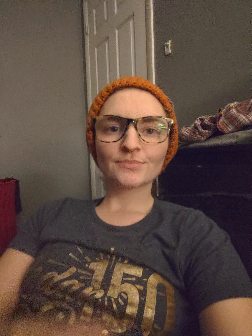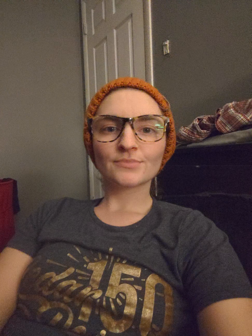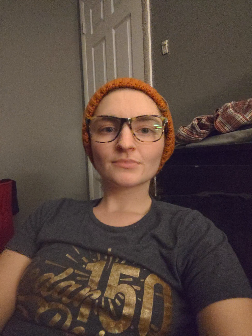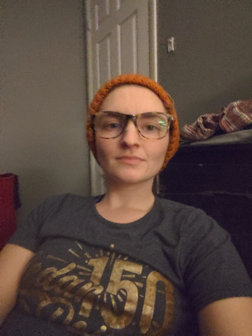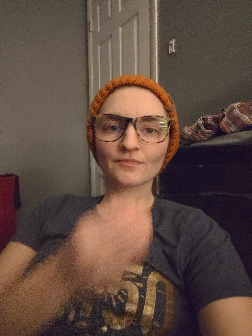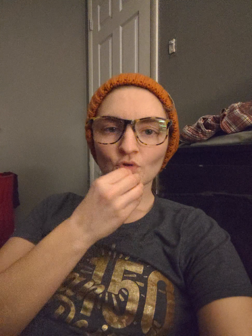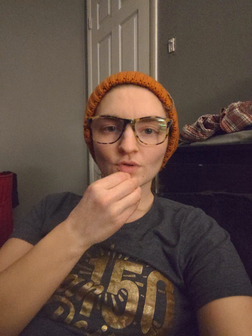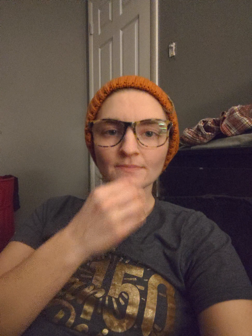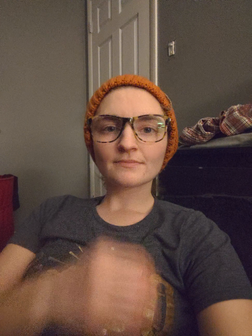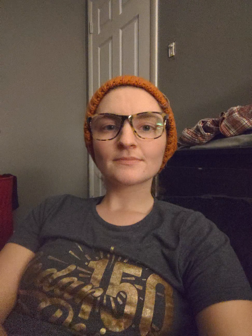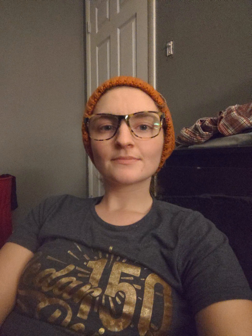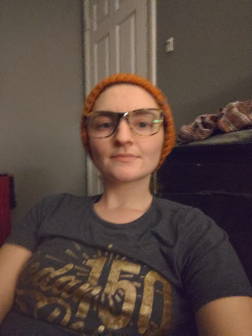food